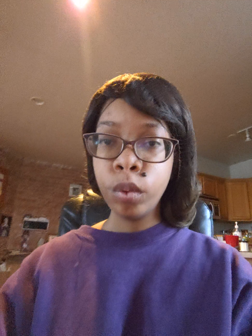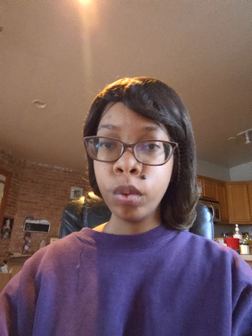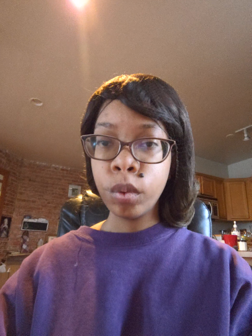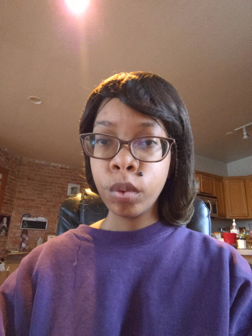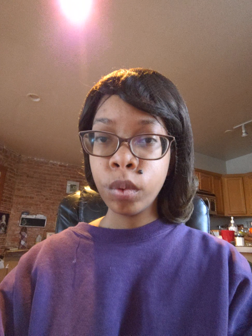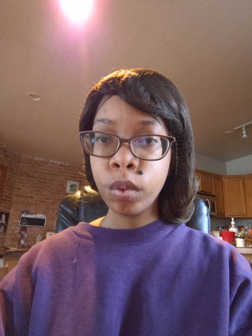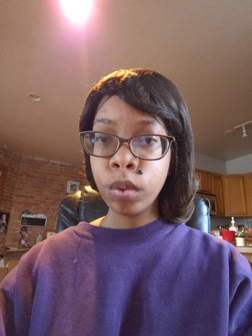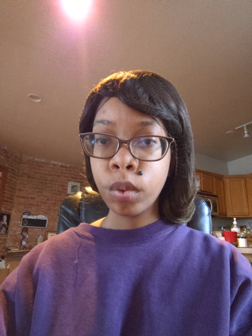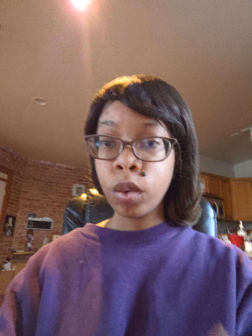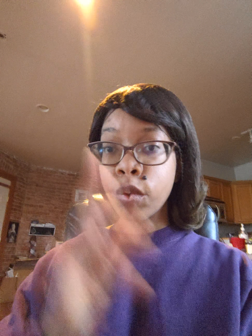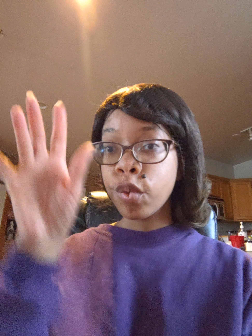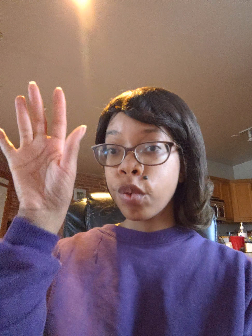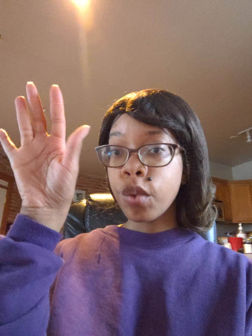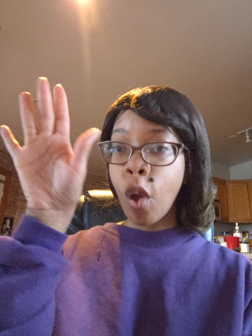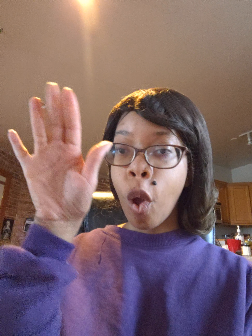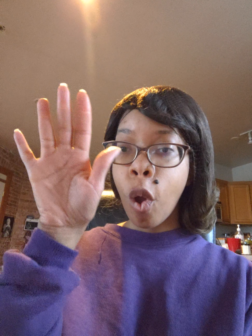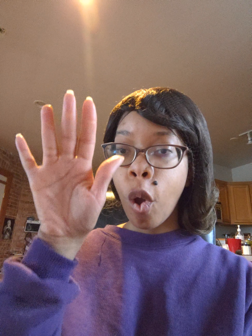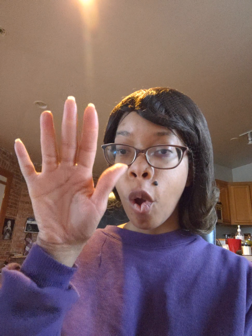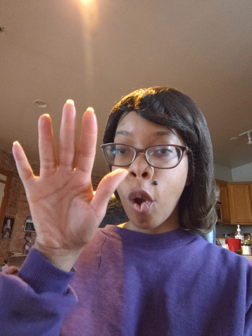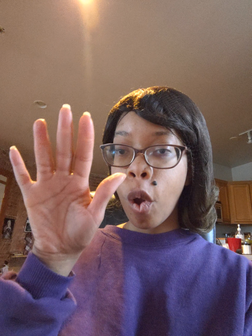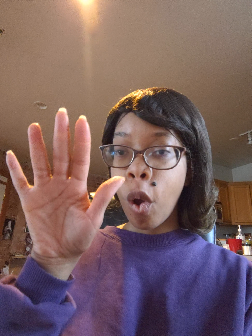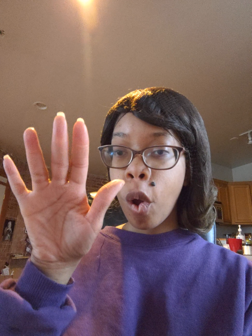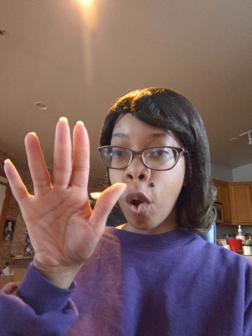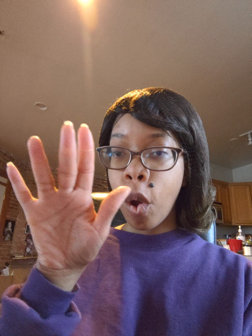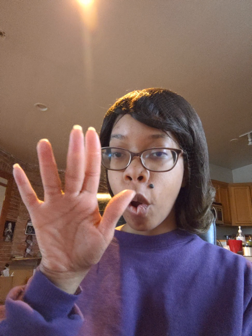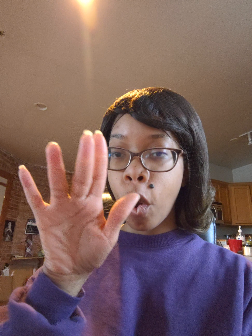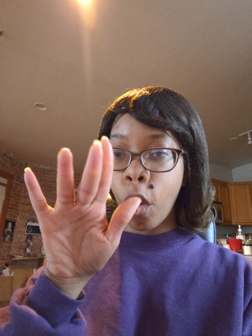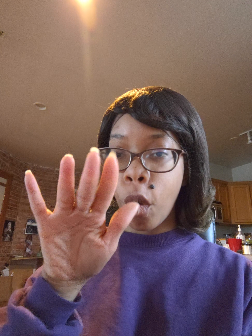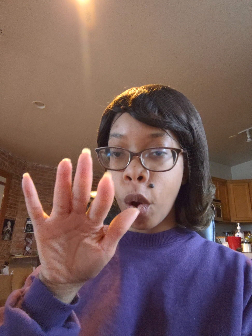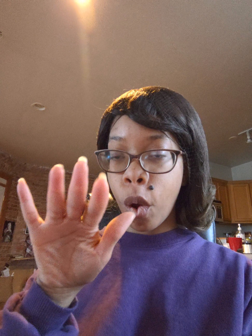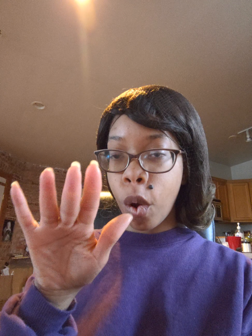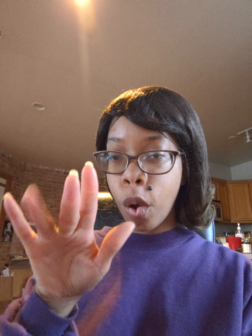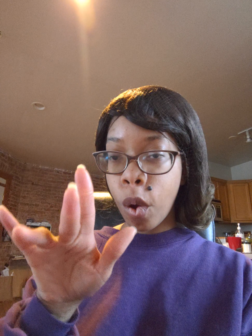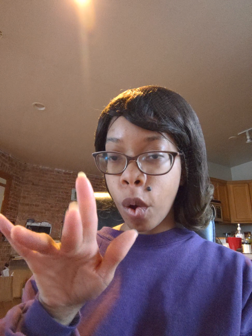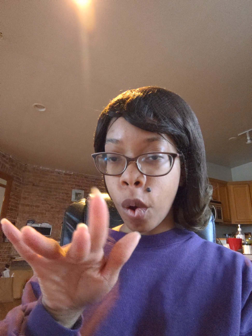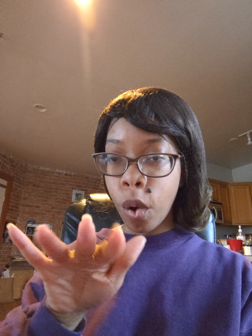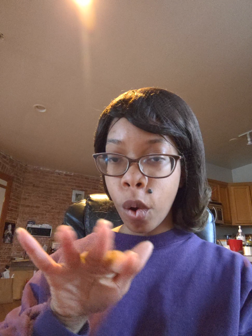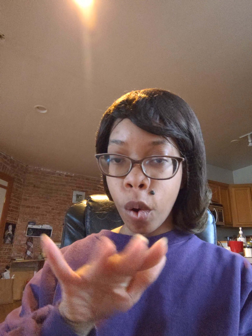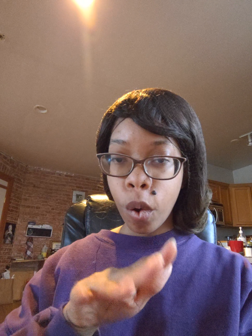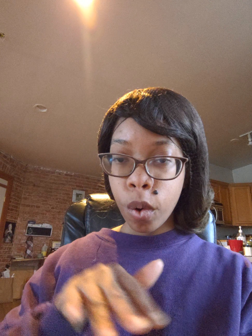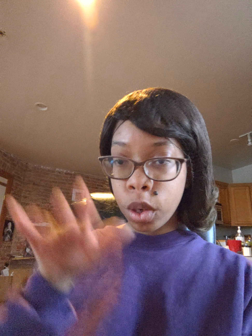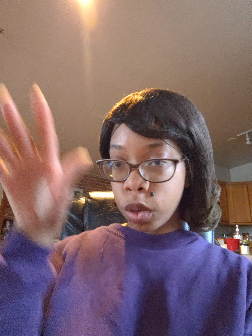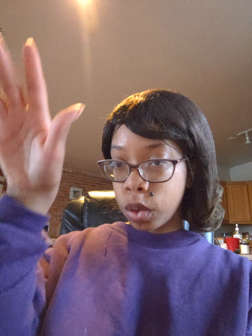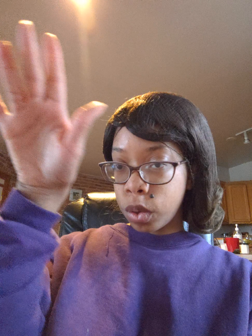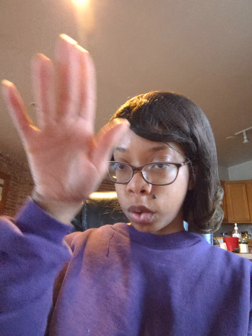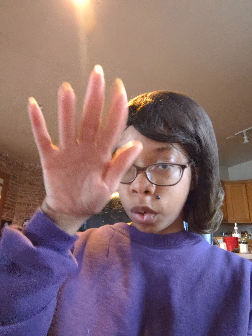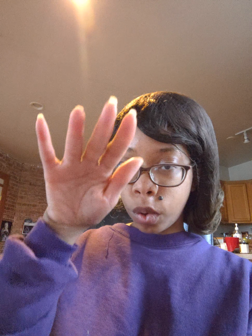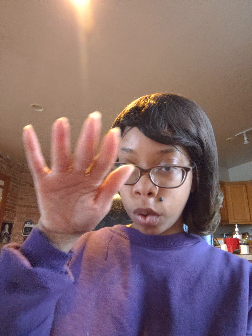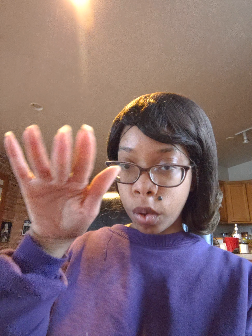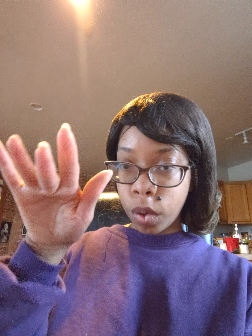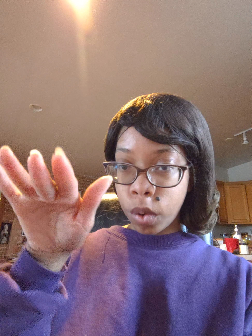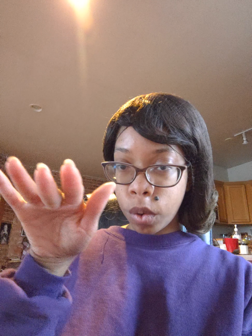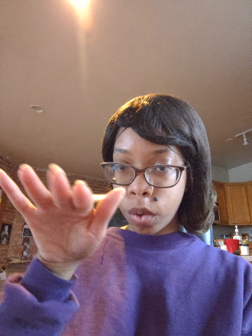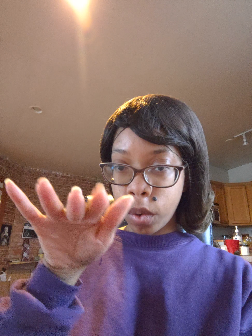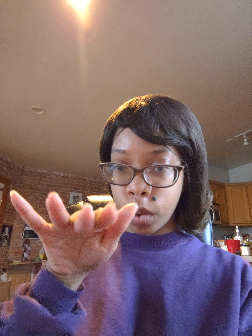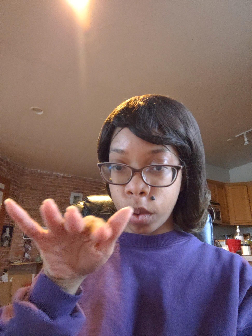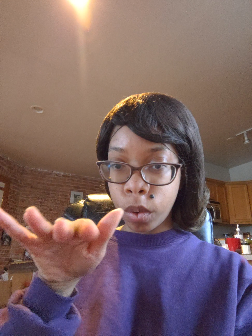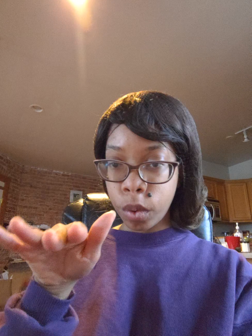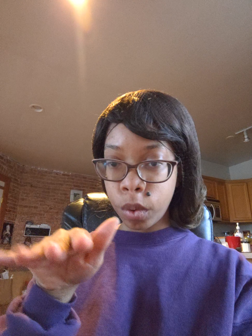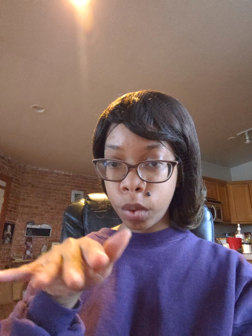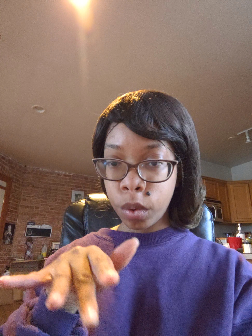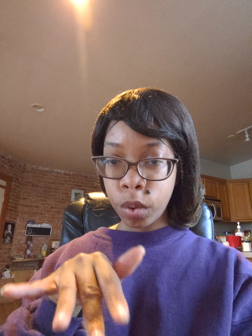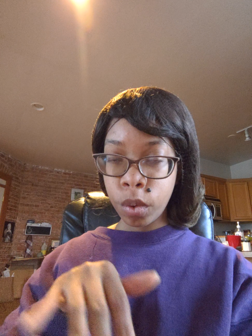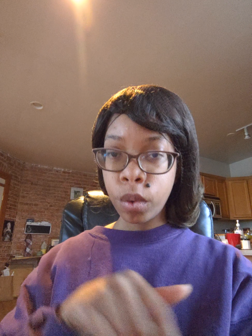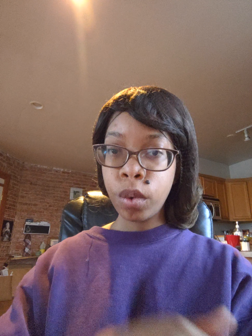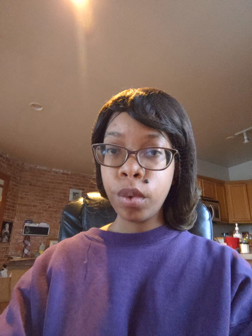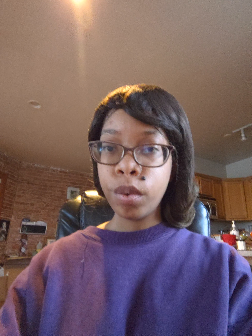snow